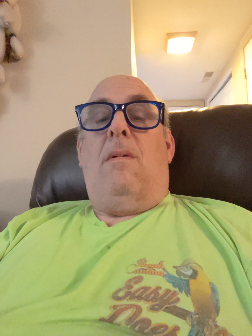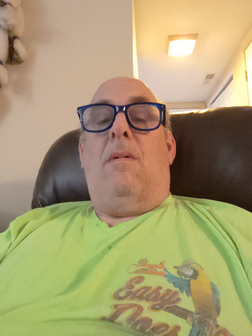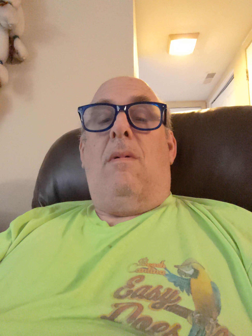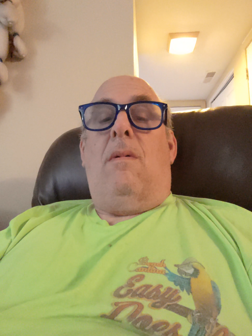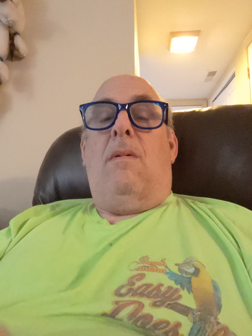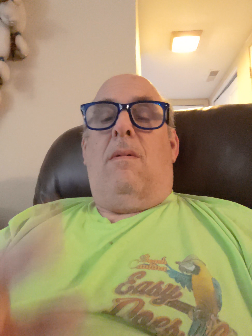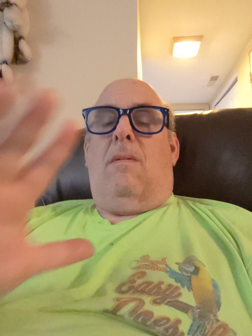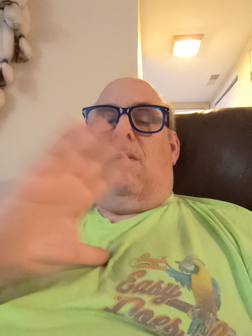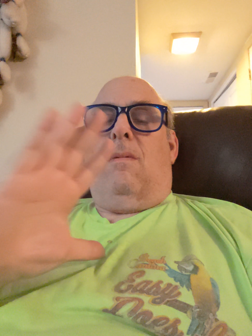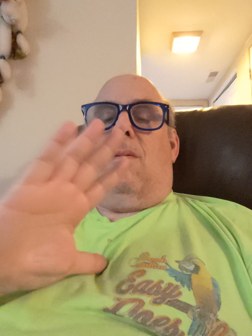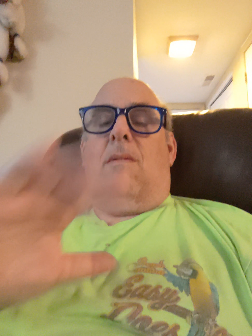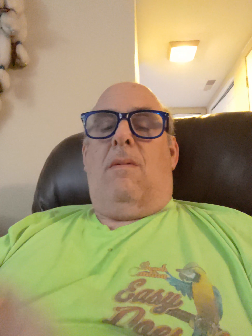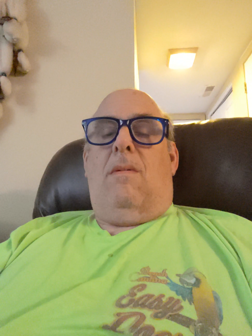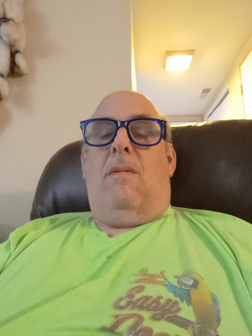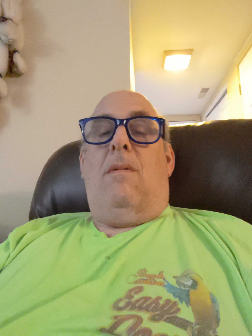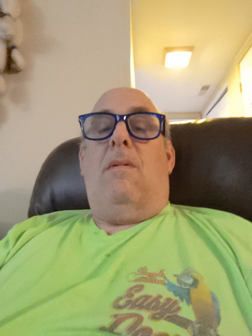fine